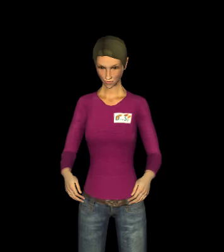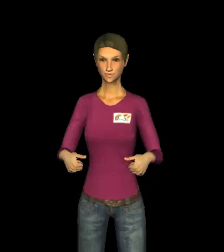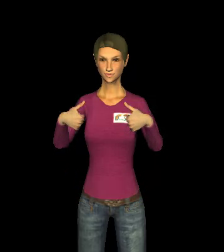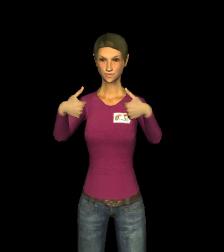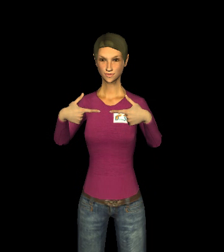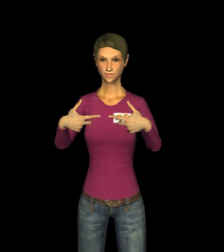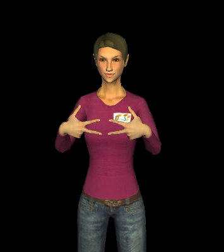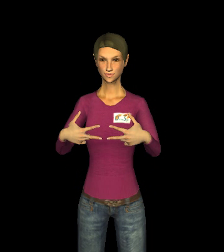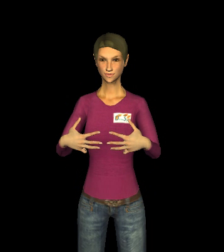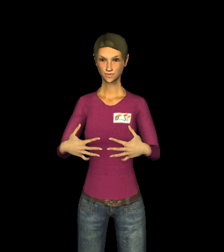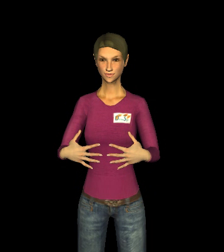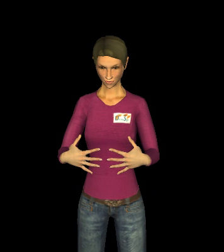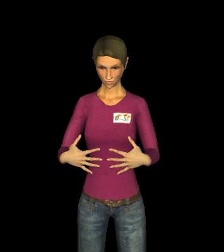عدد